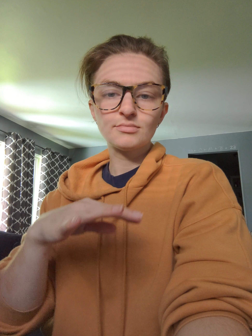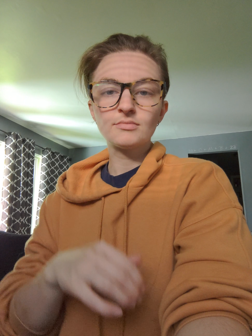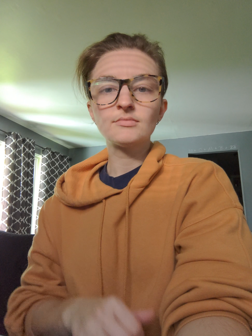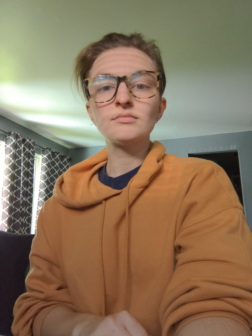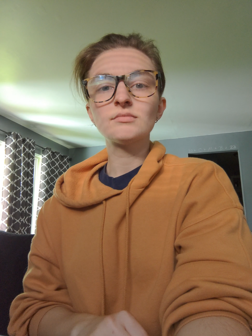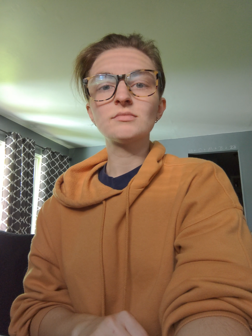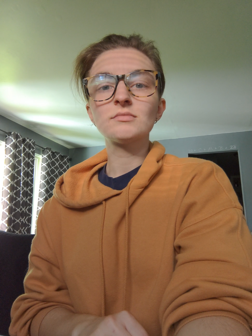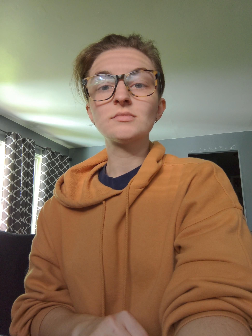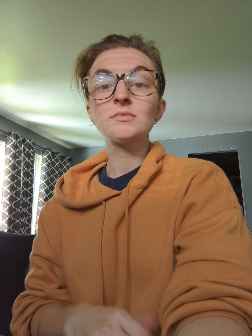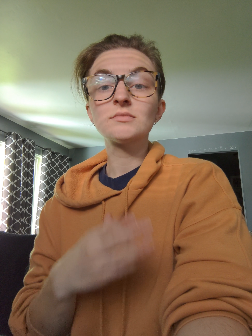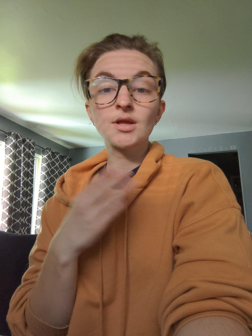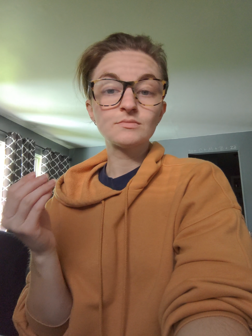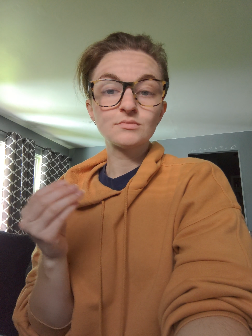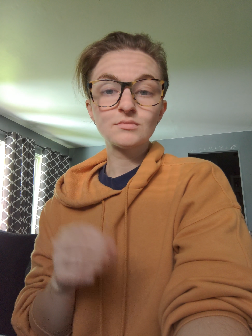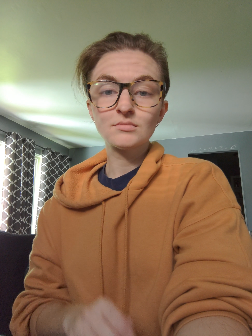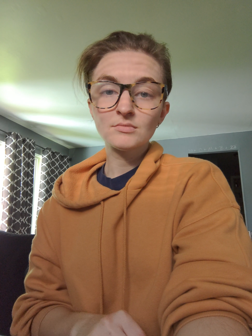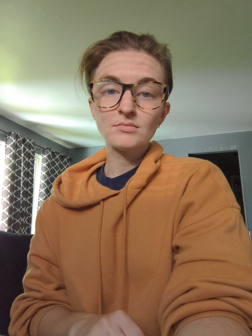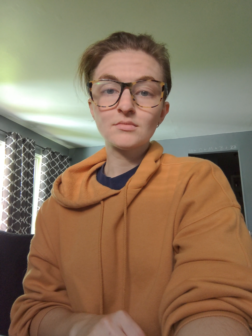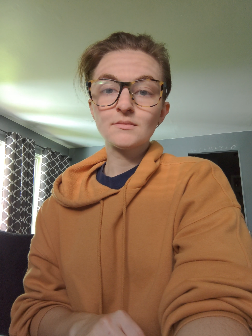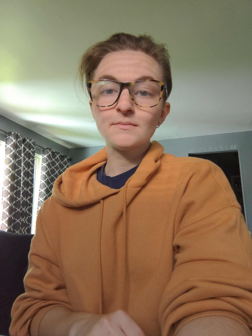and